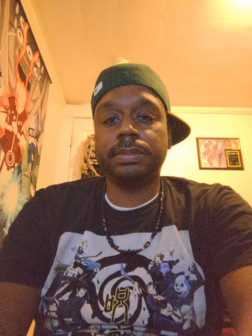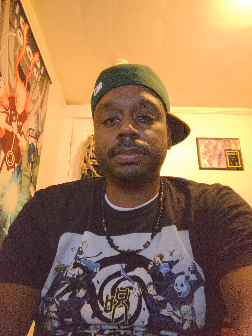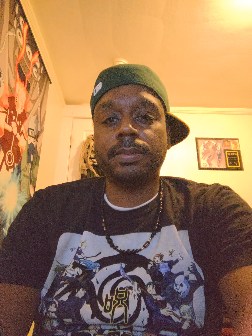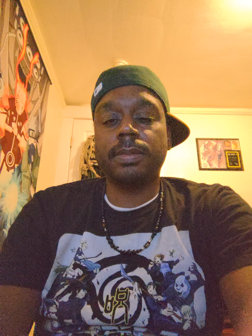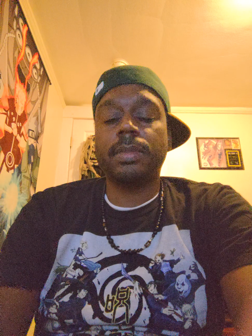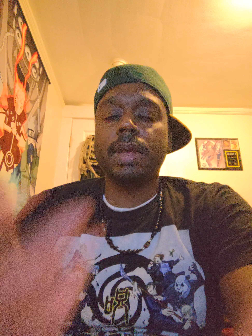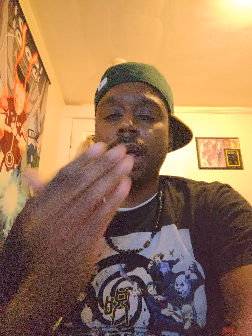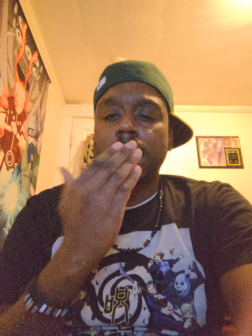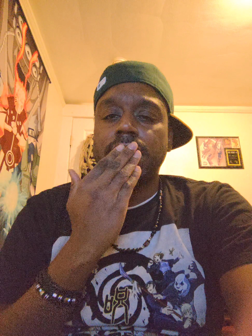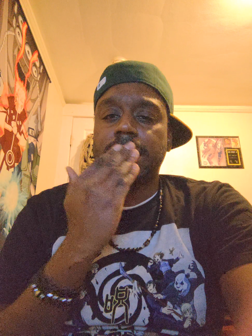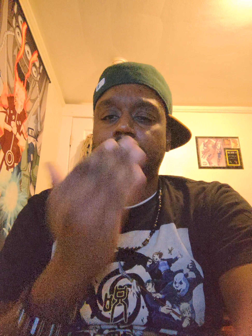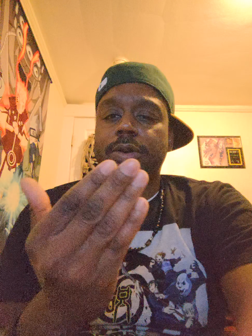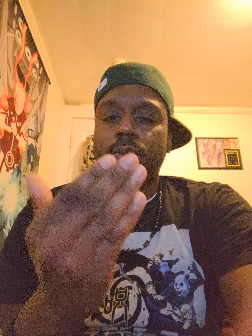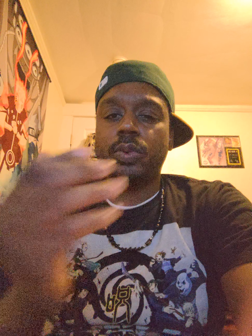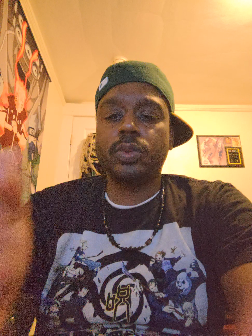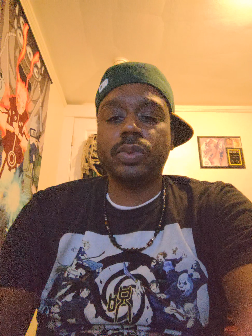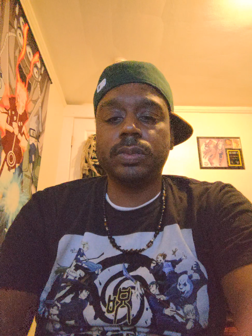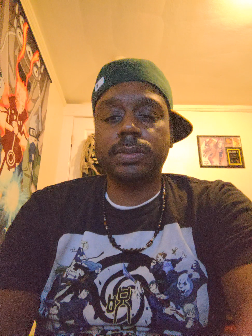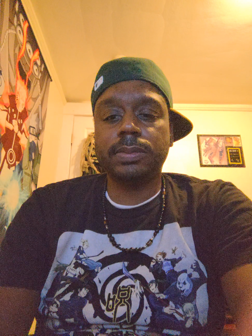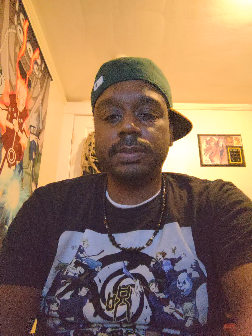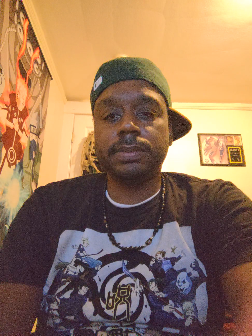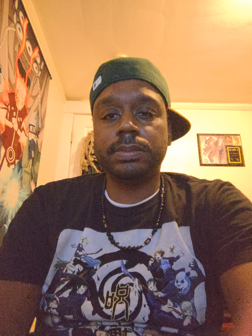thank you